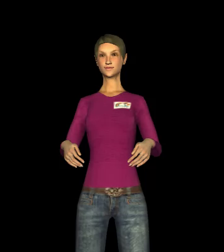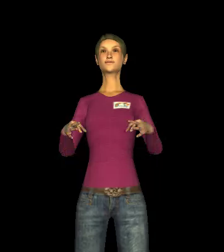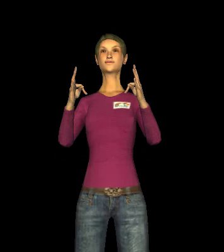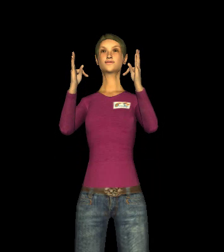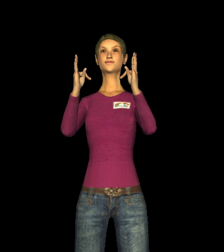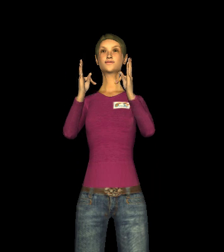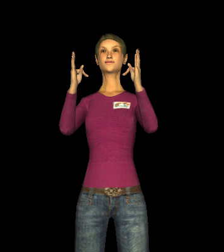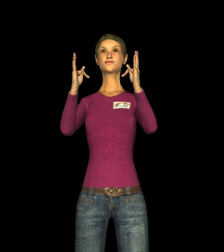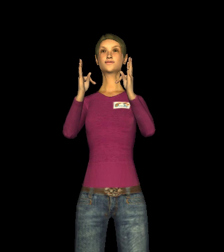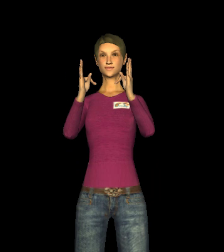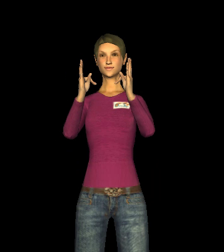عمة